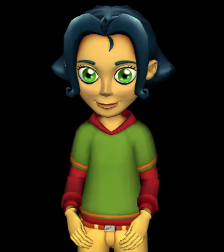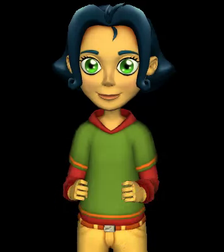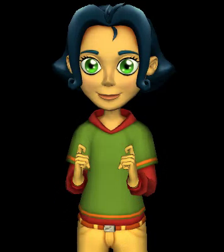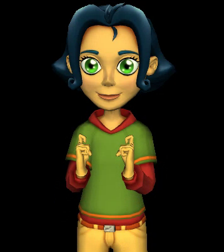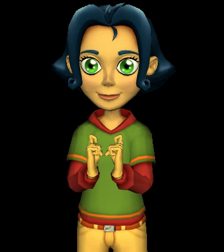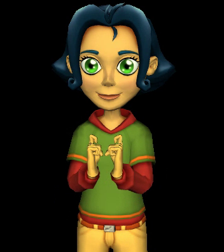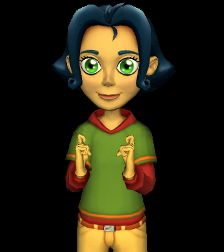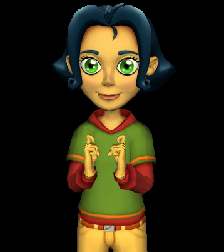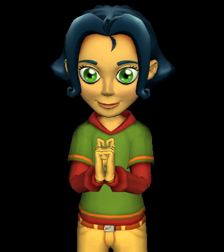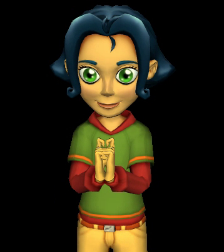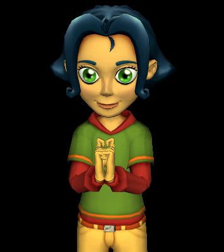كهربائي